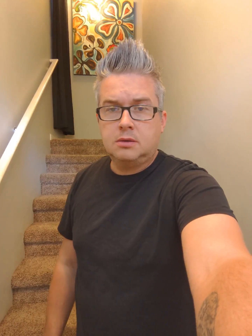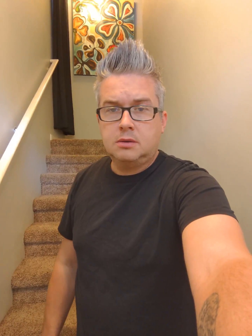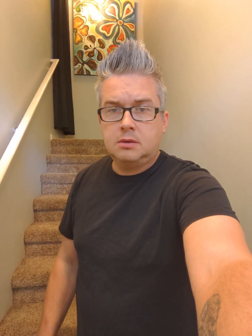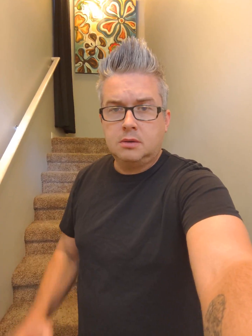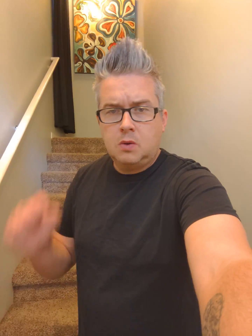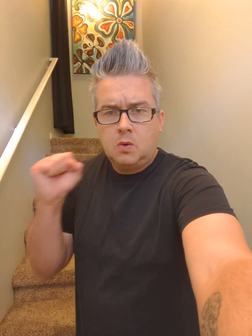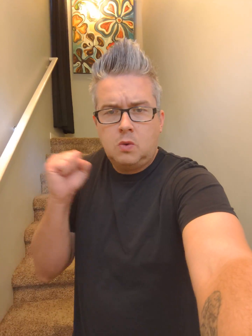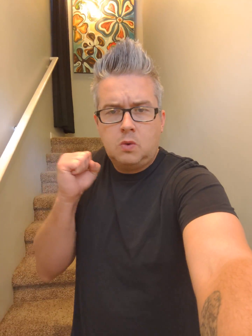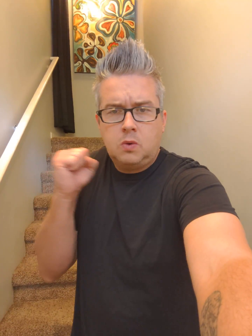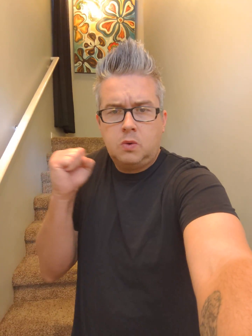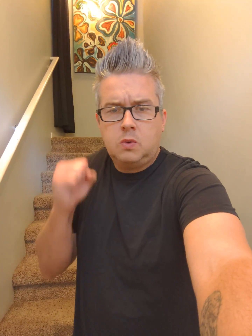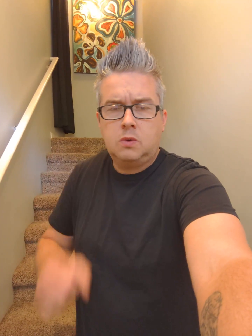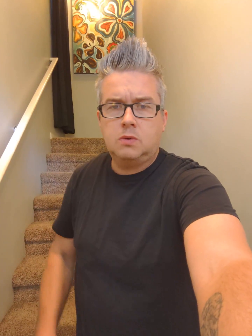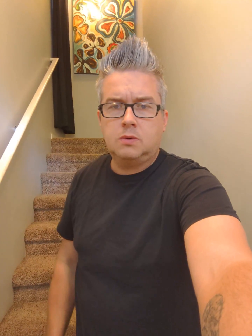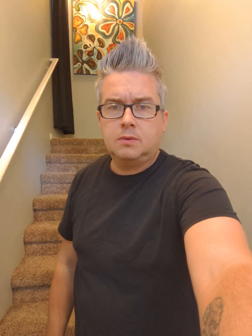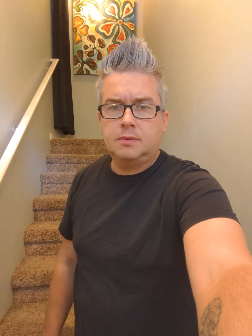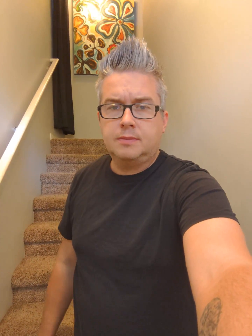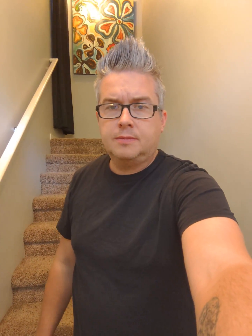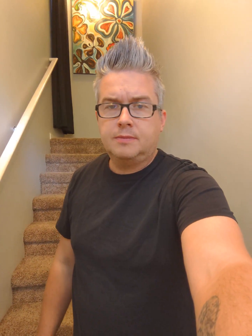cold